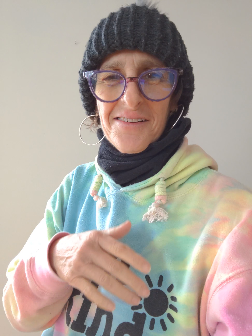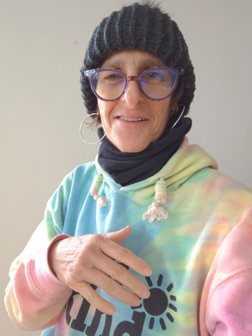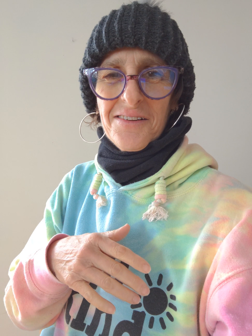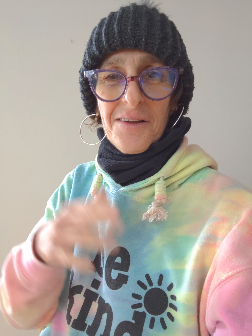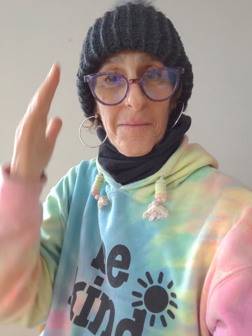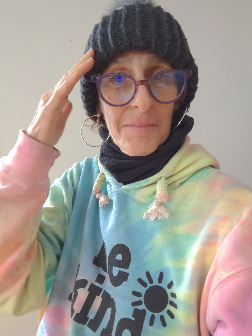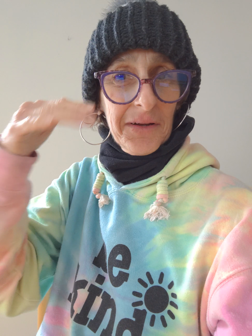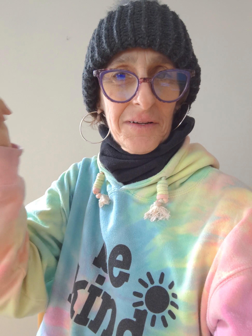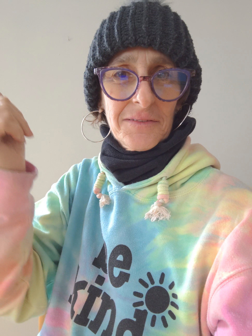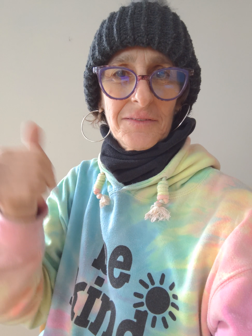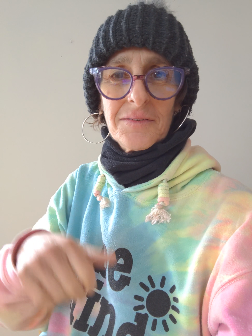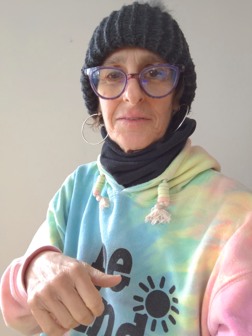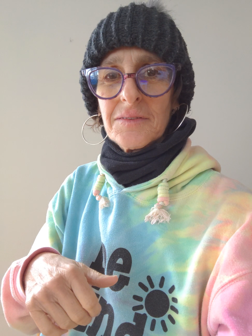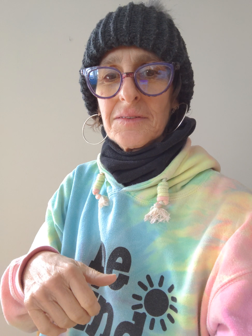because